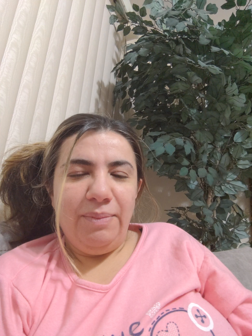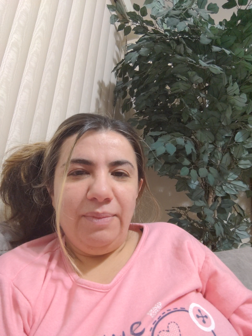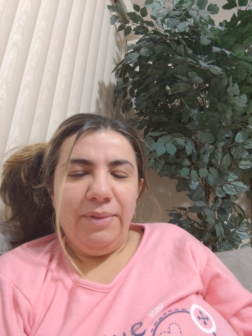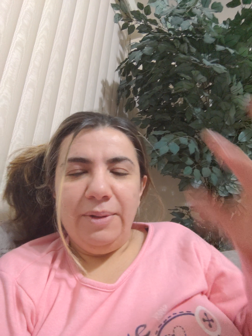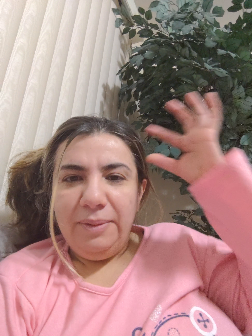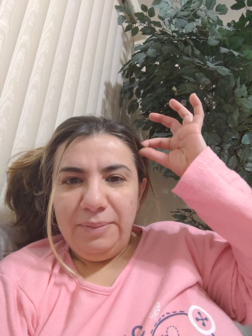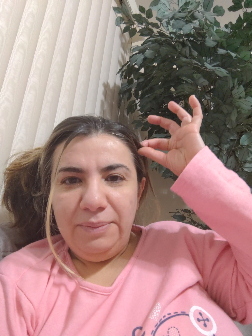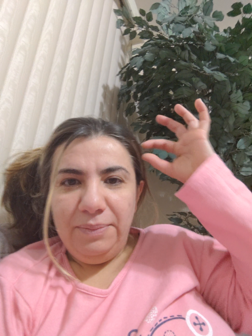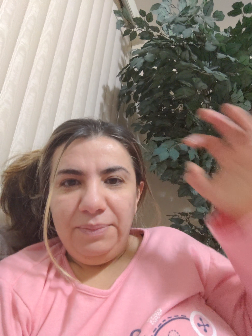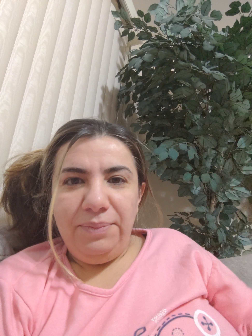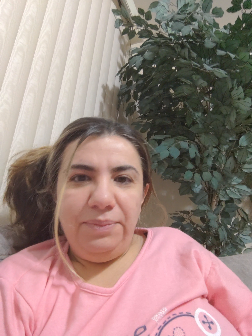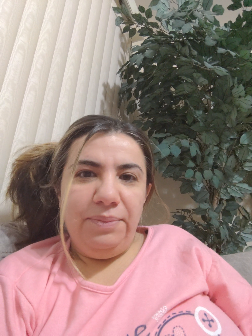hair